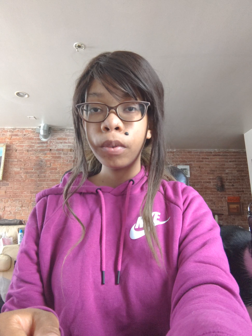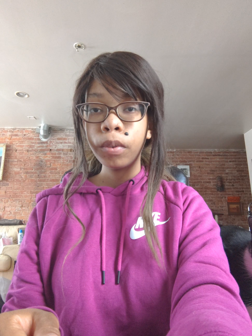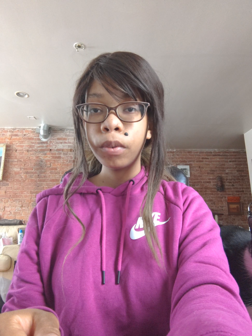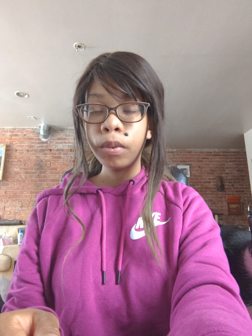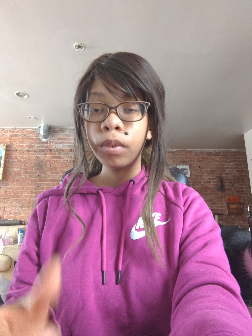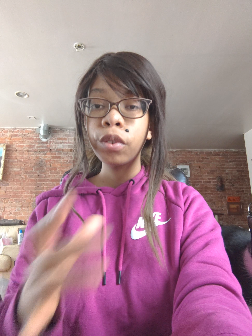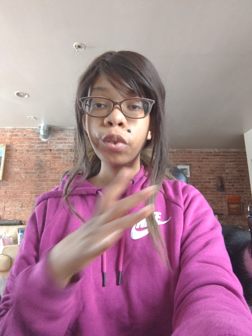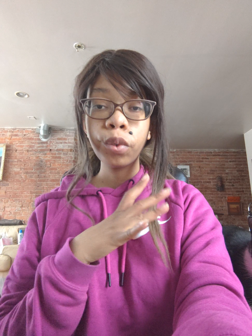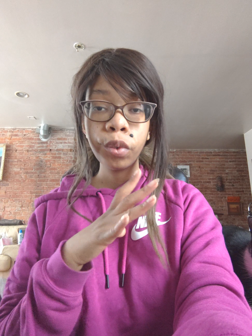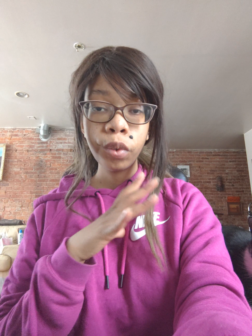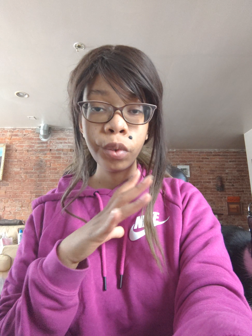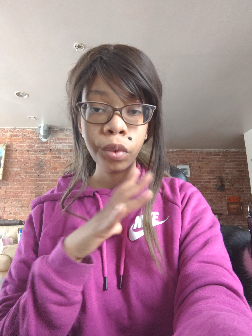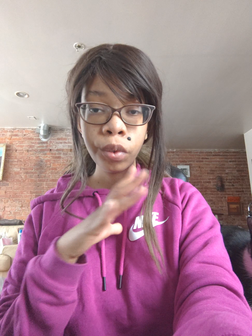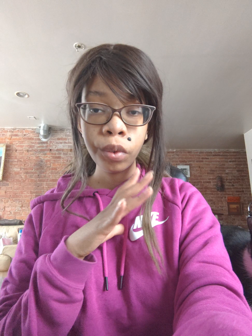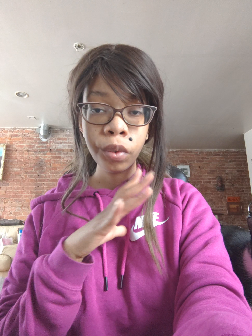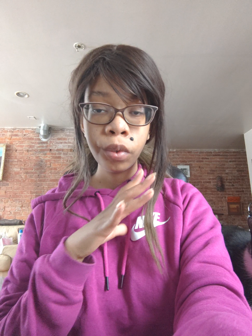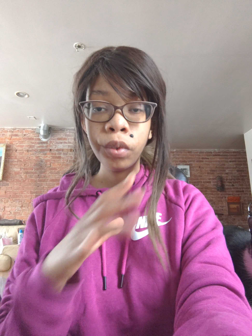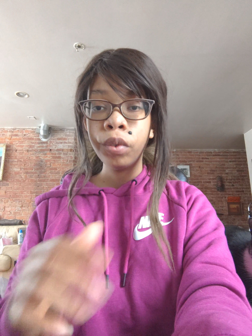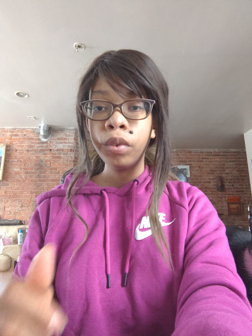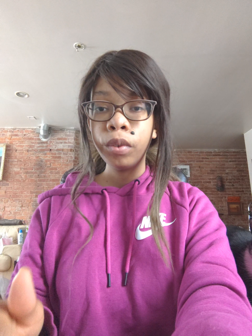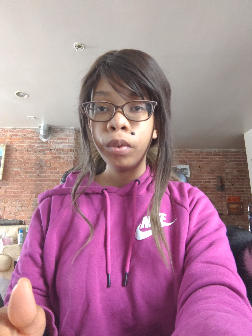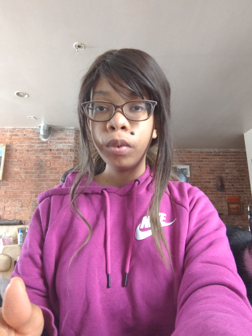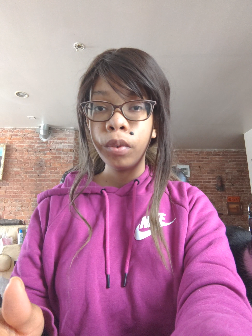fine